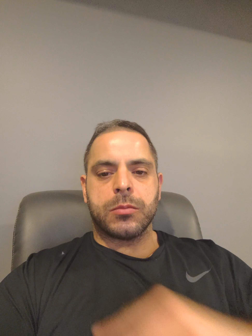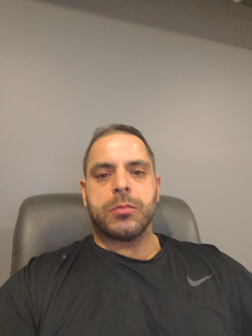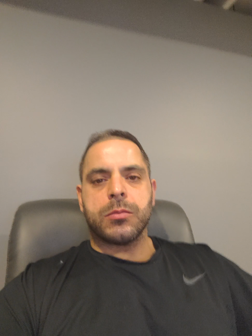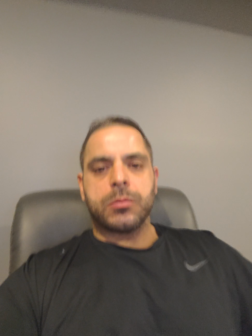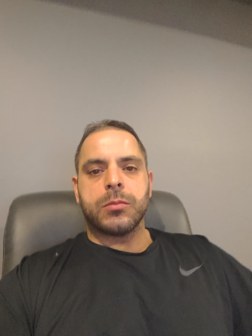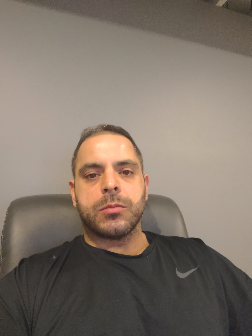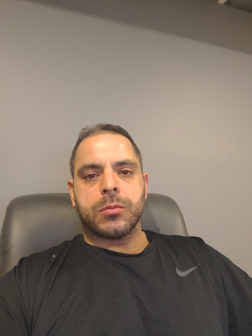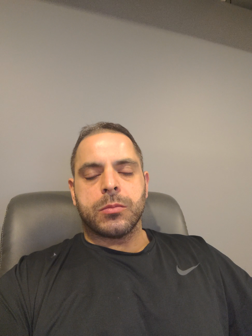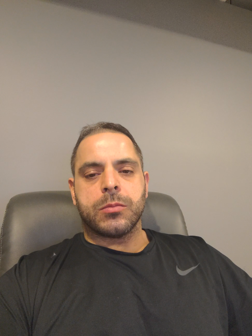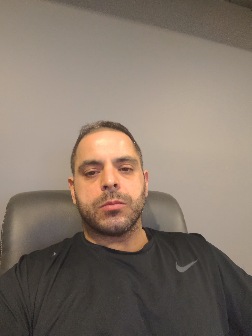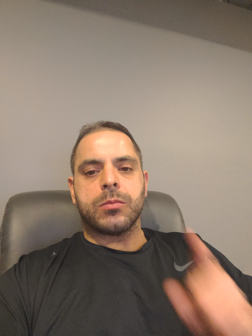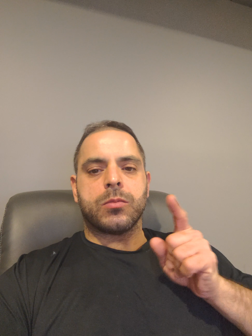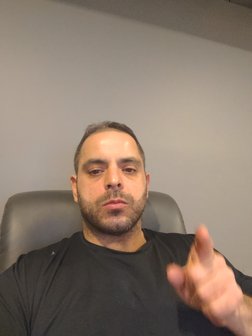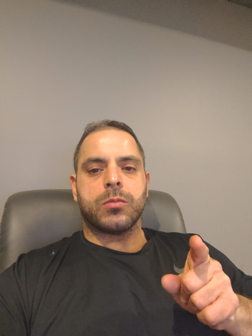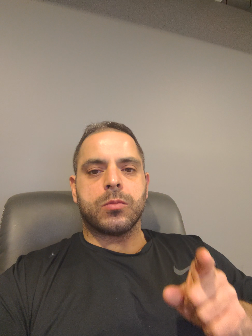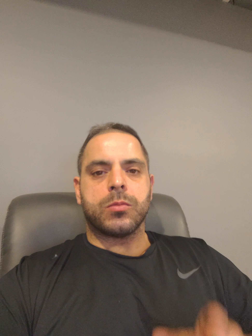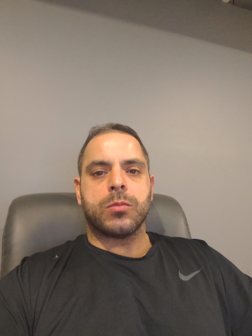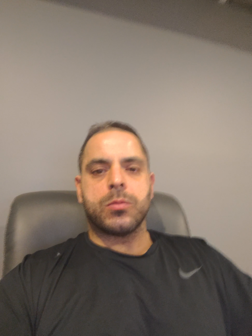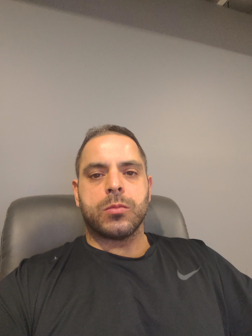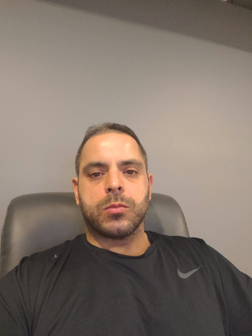he/she/it